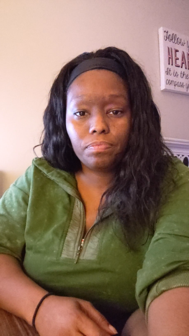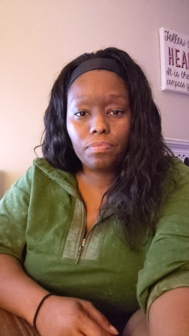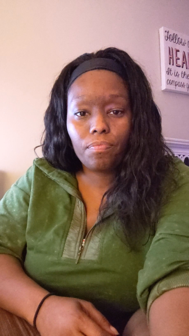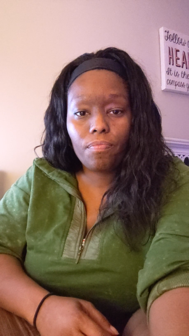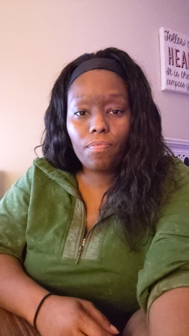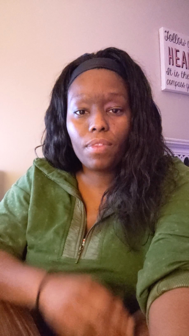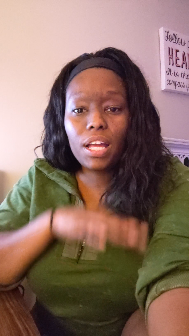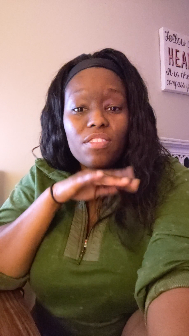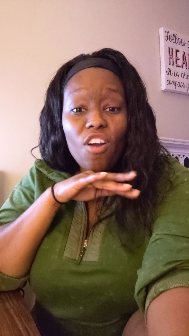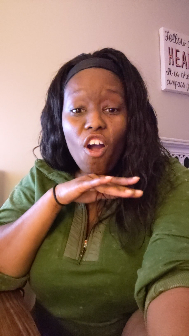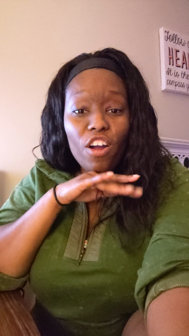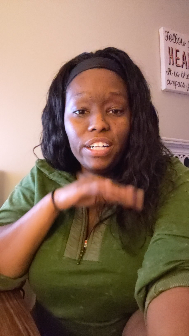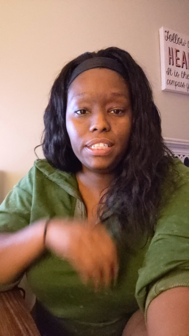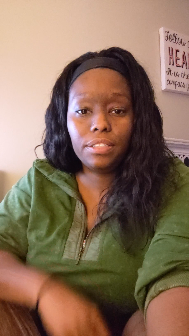naughty